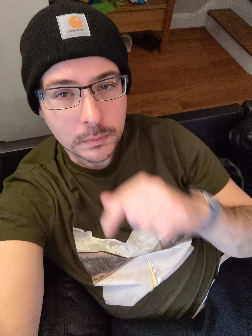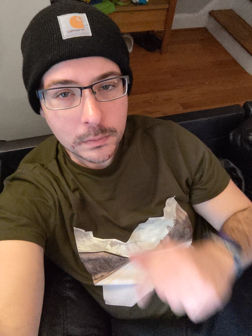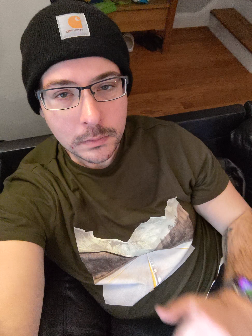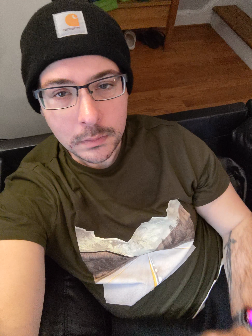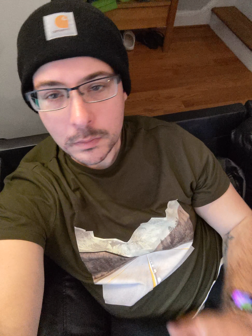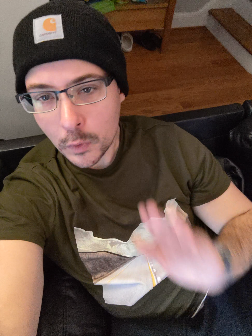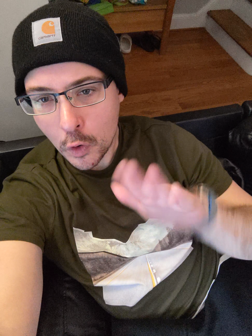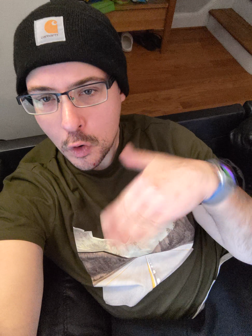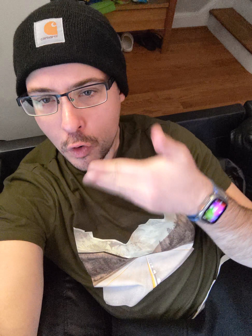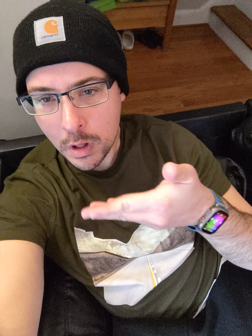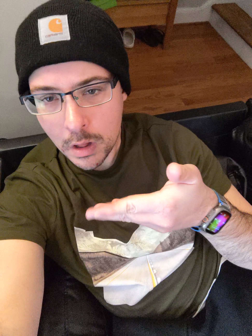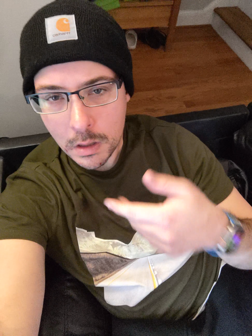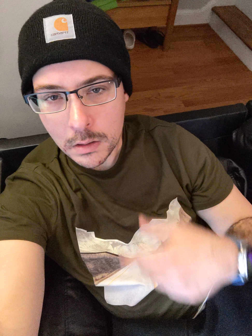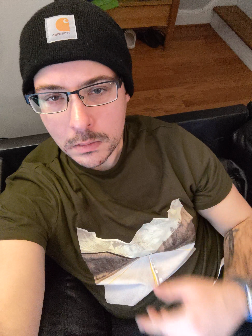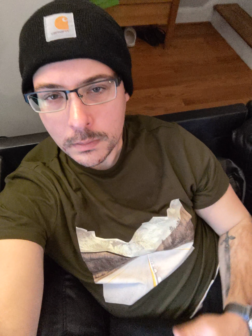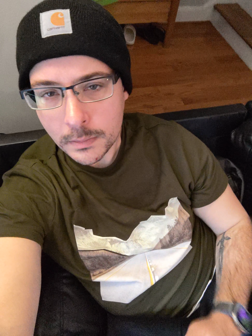all